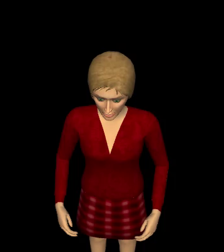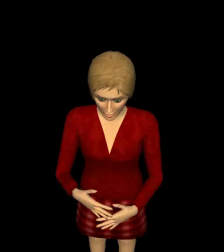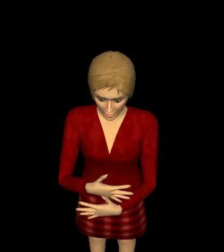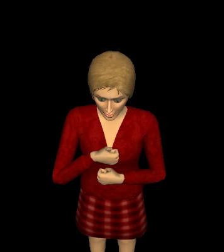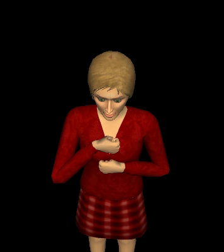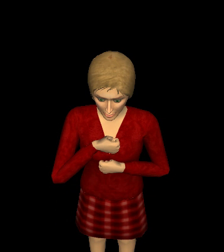يستقبل